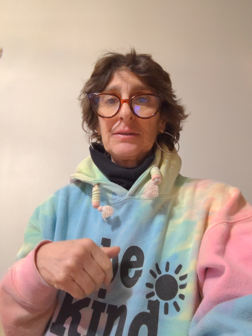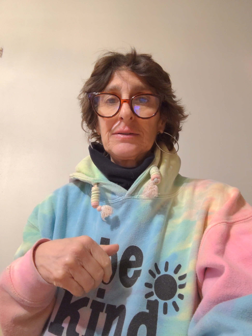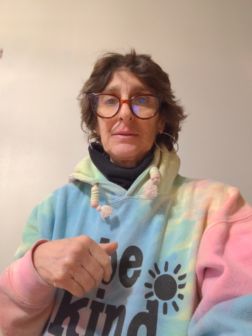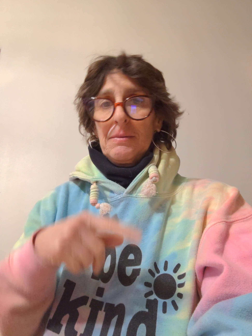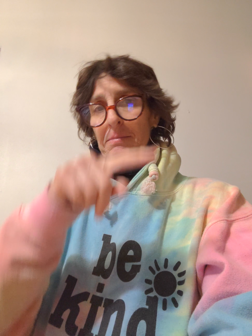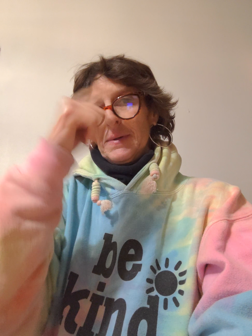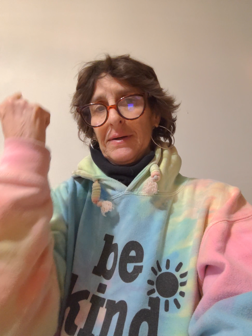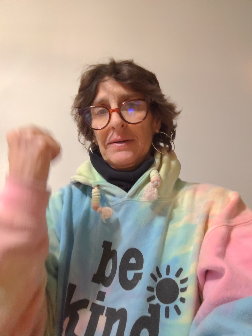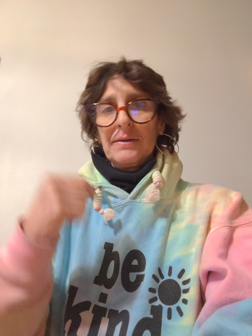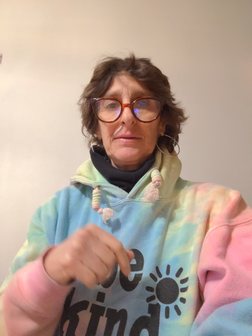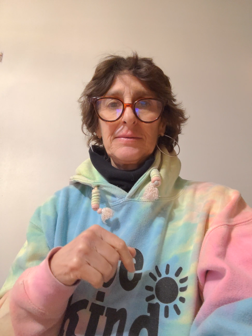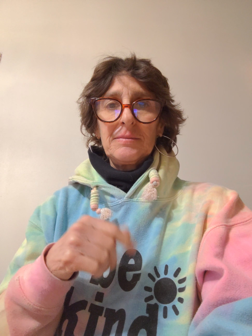black